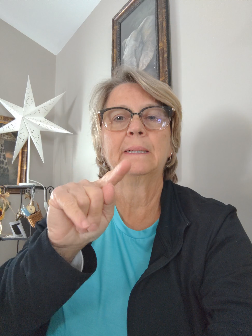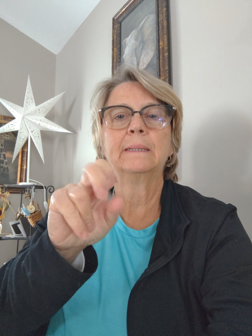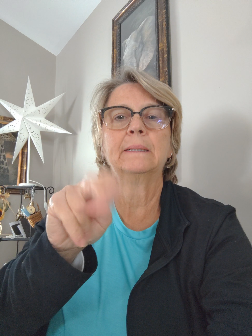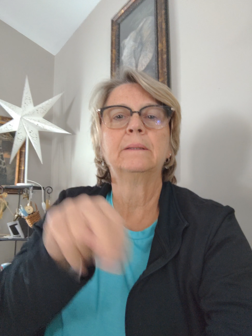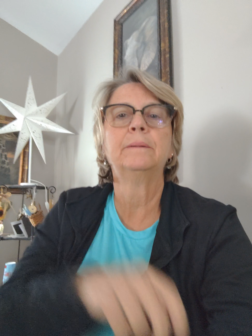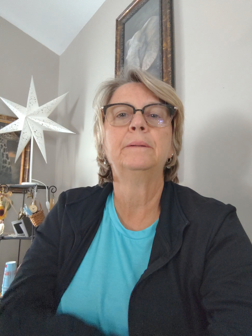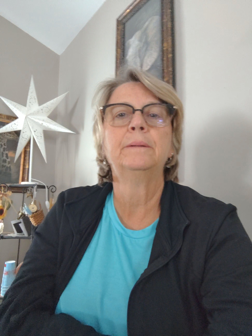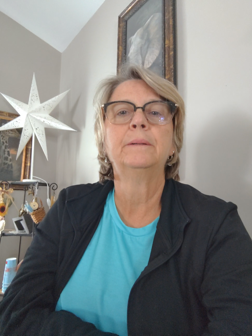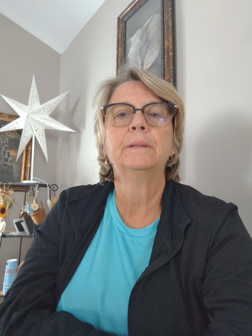mitten